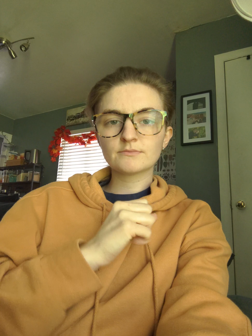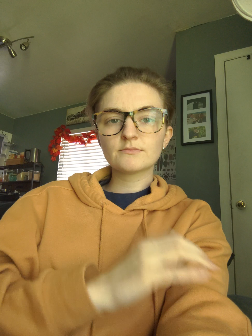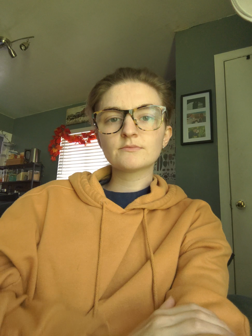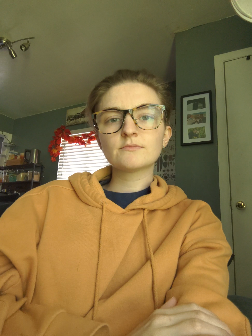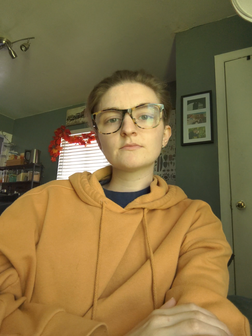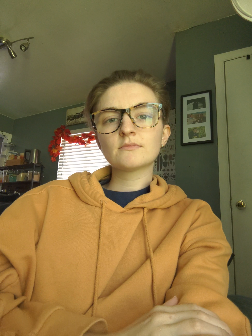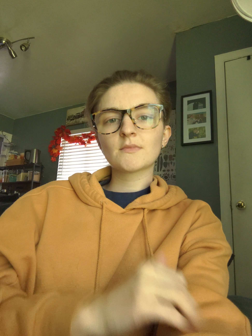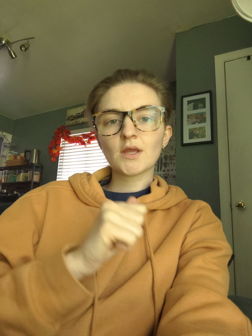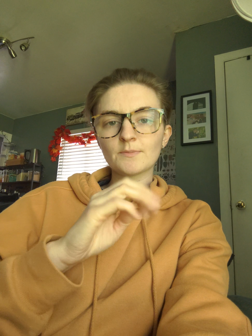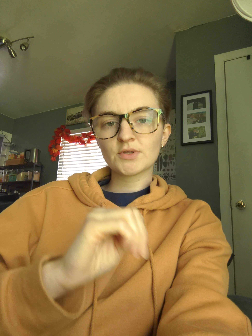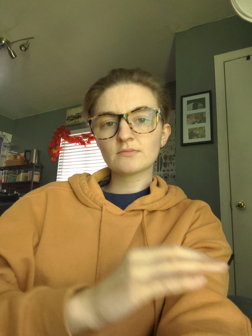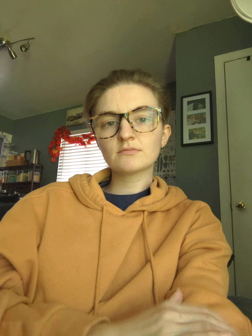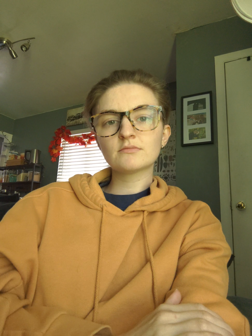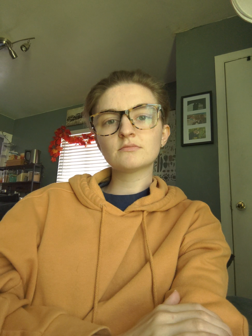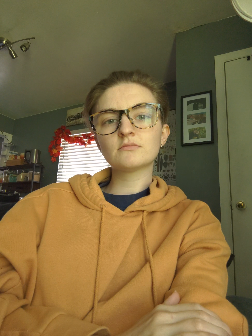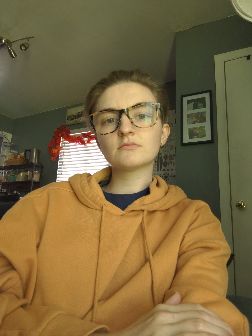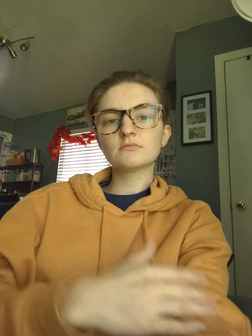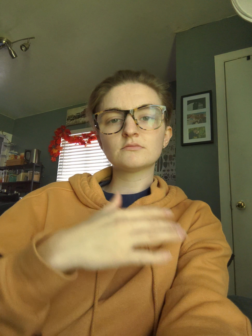am